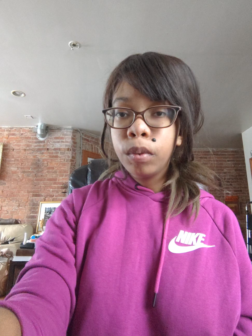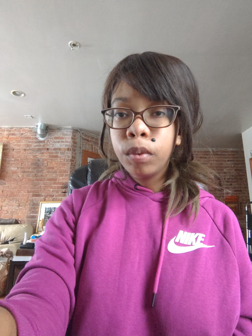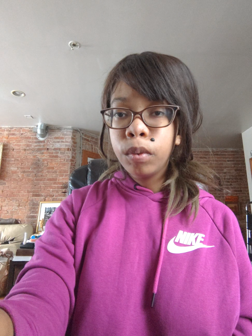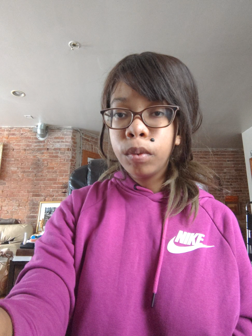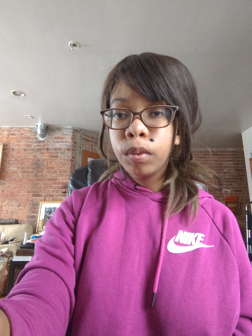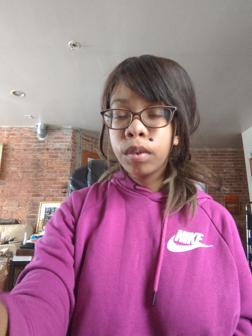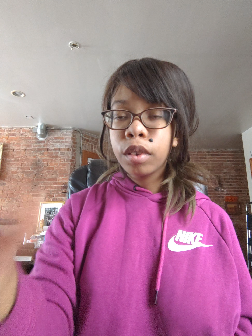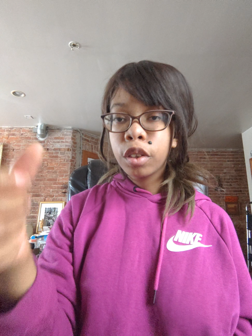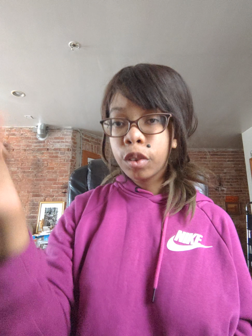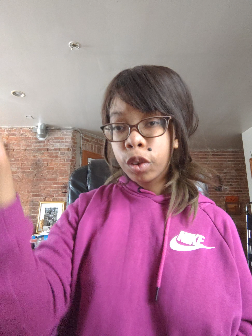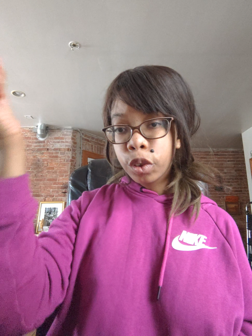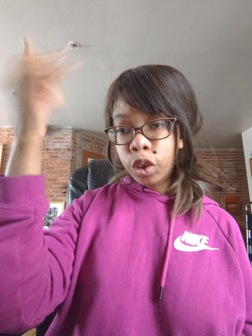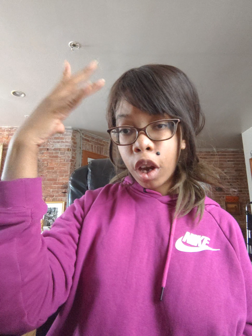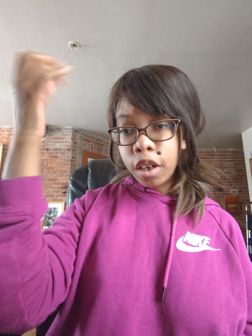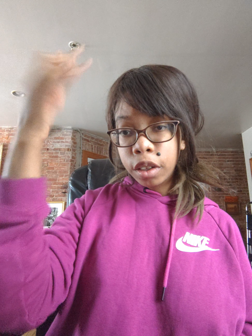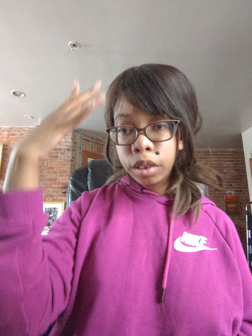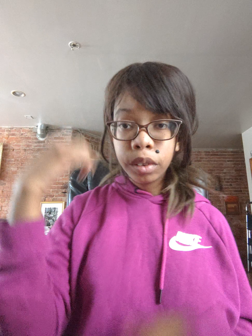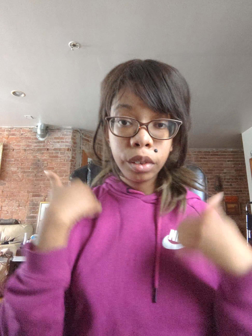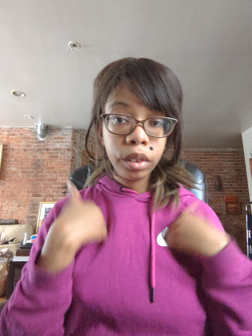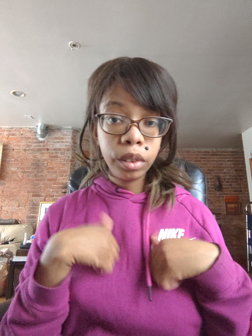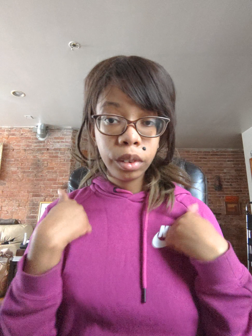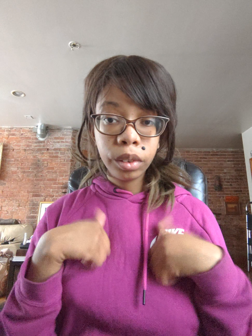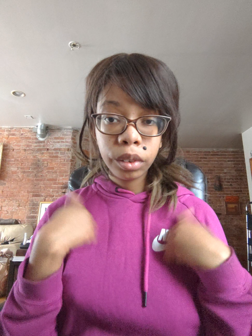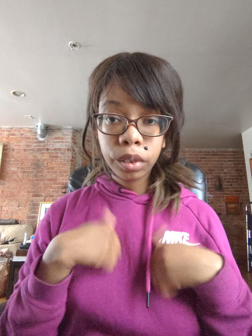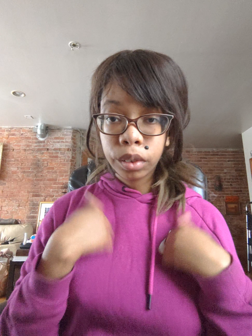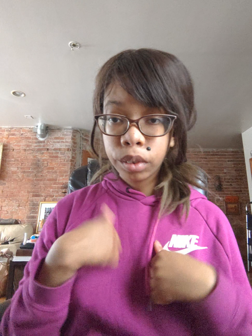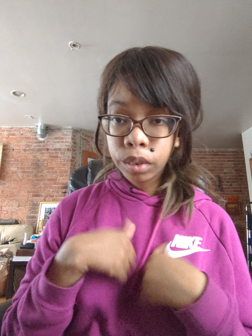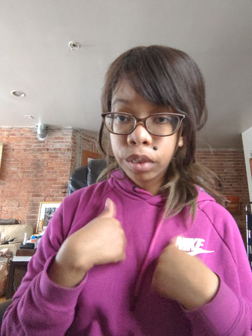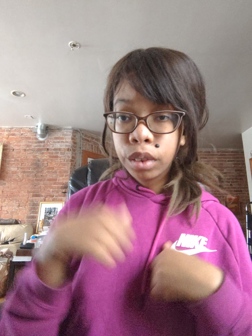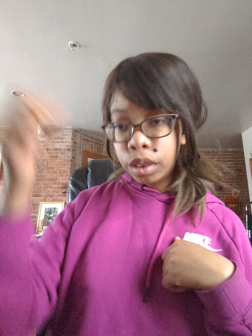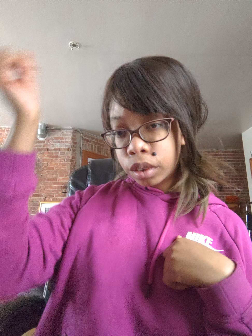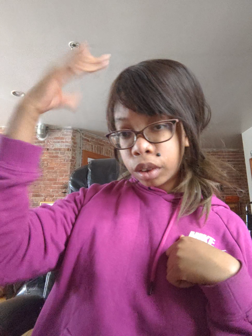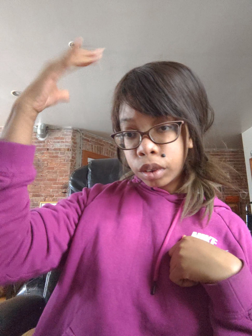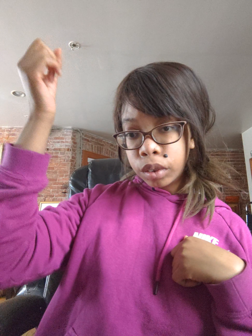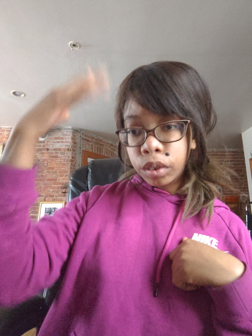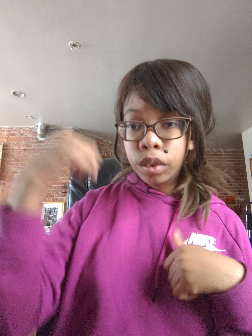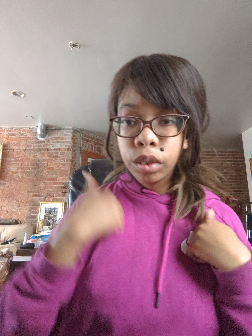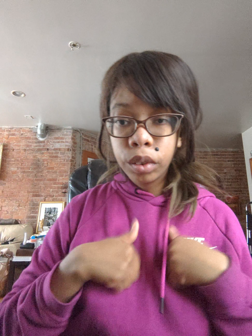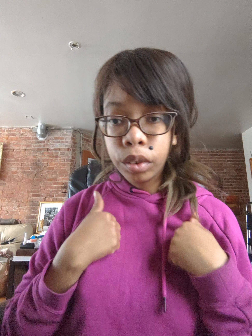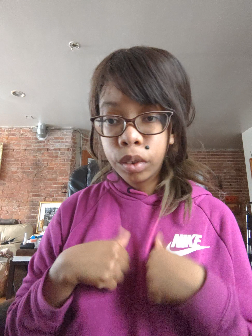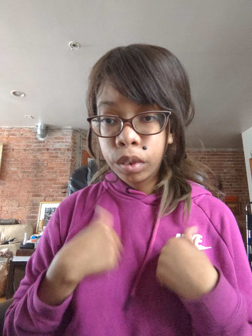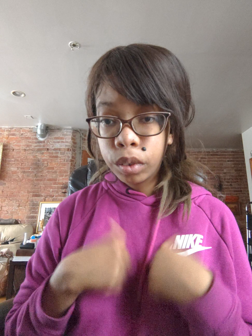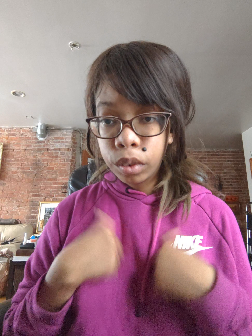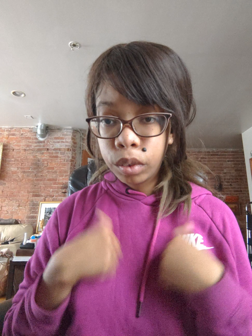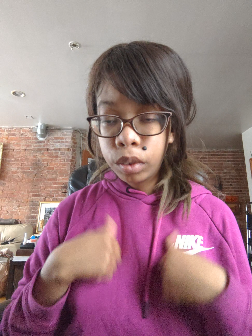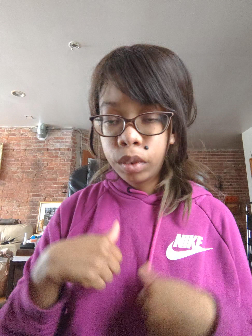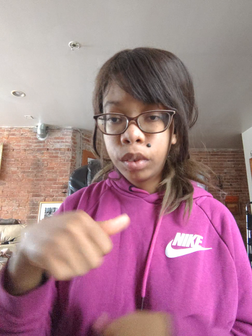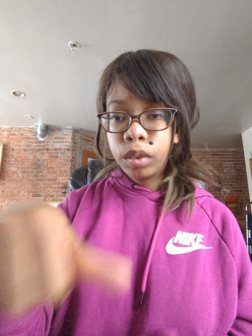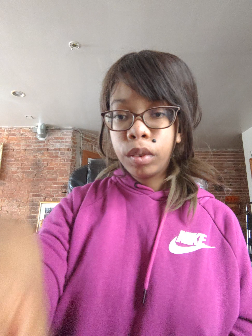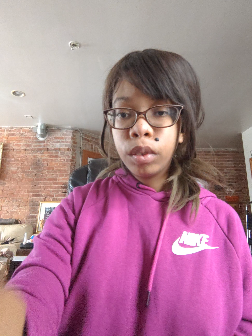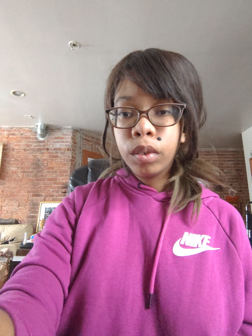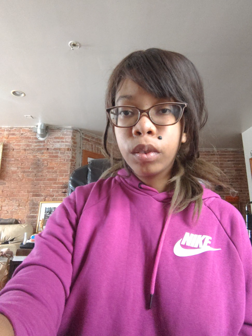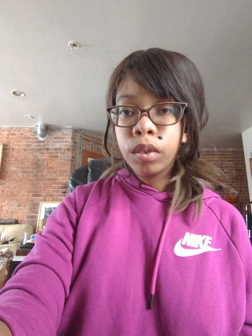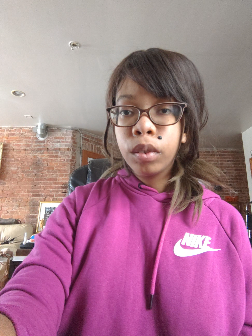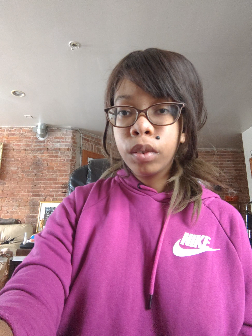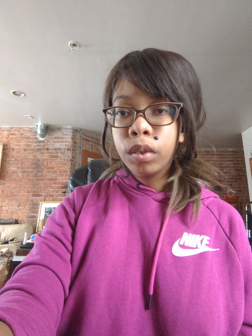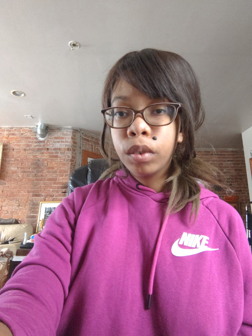shower